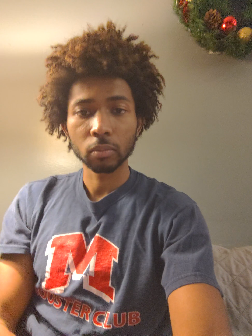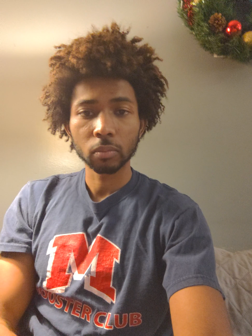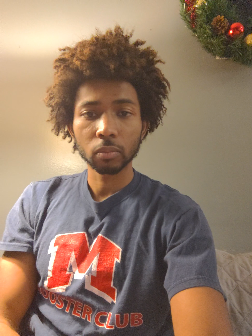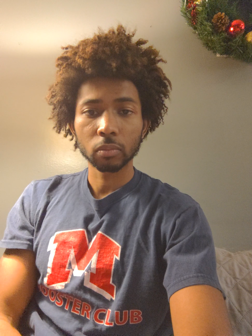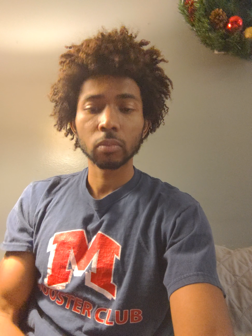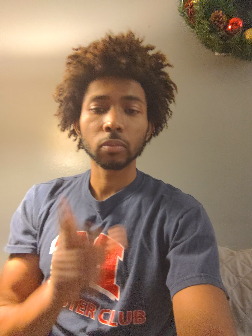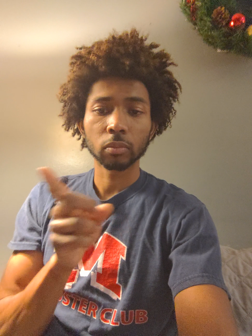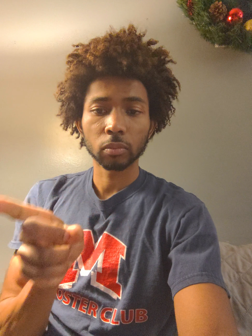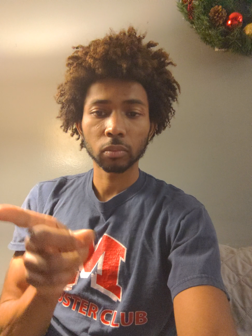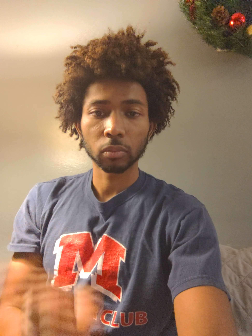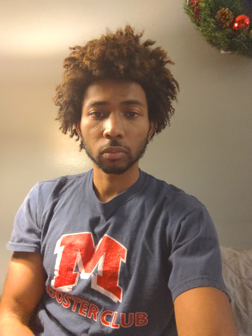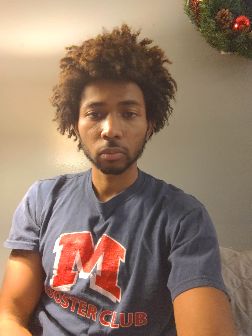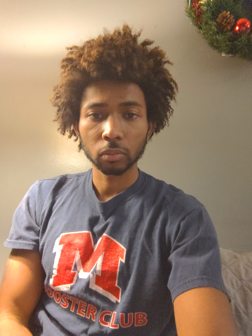he/she/it